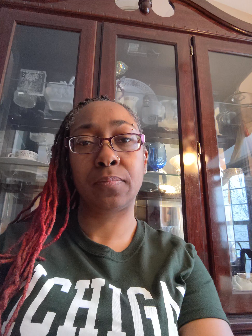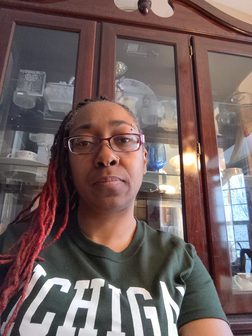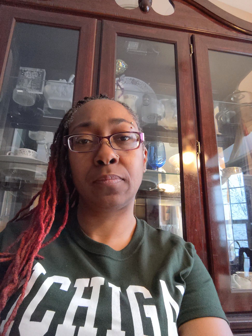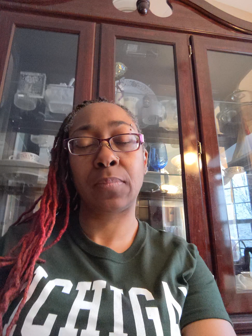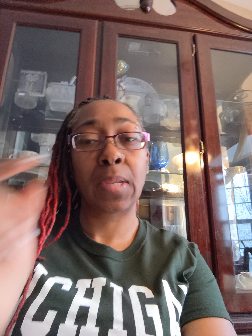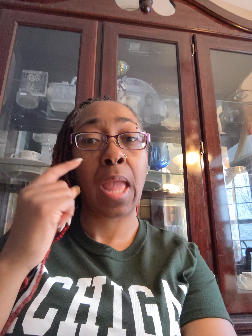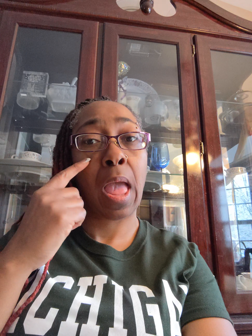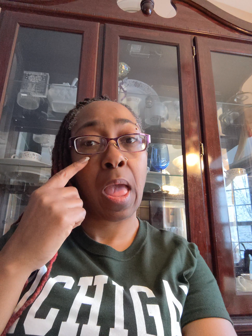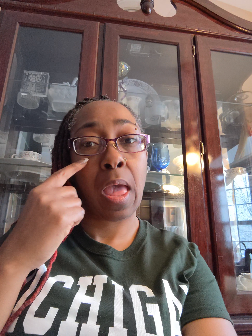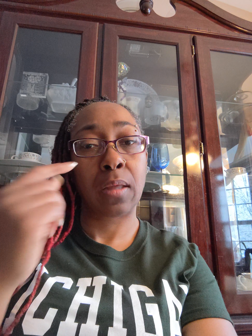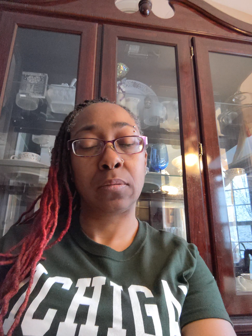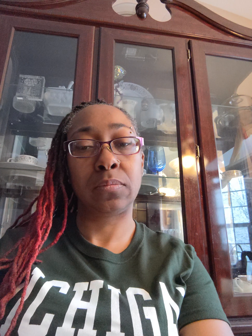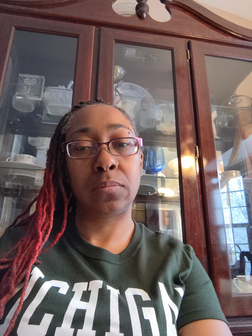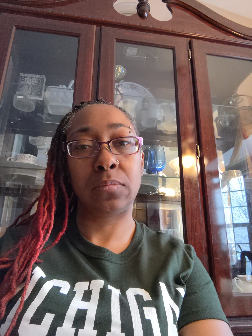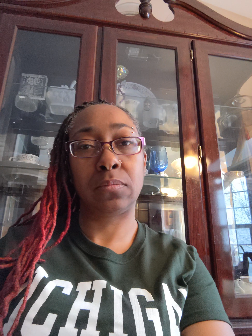eye